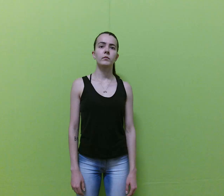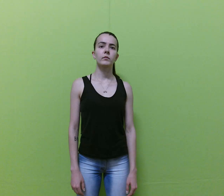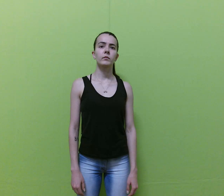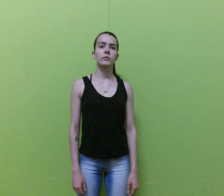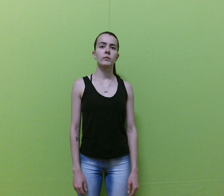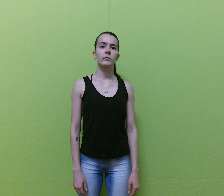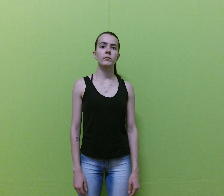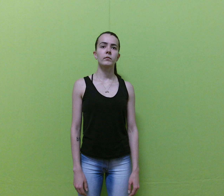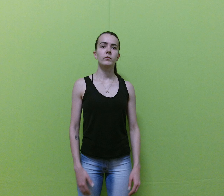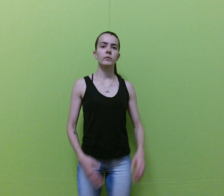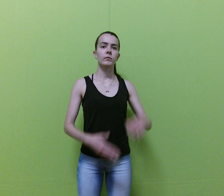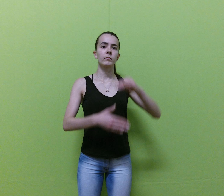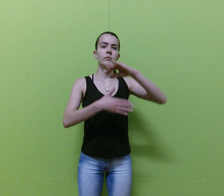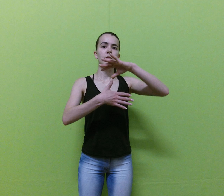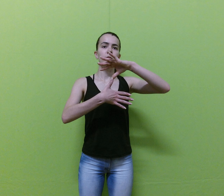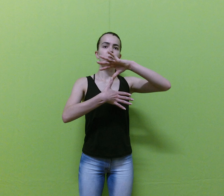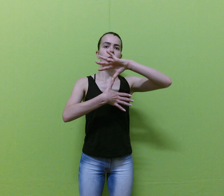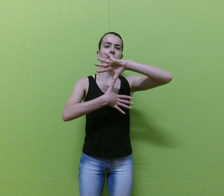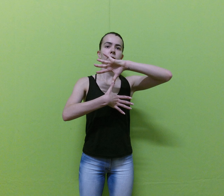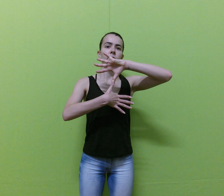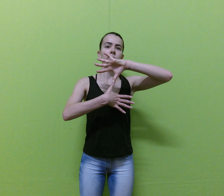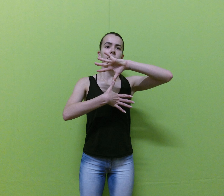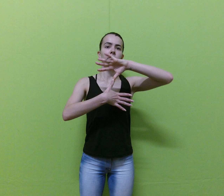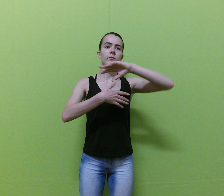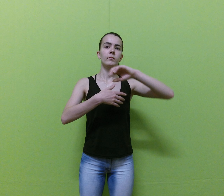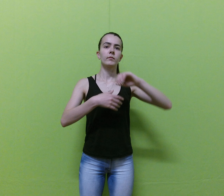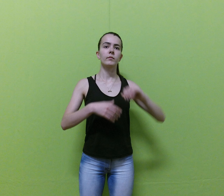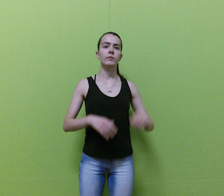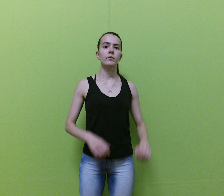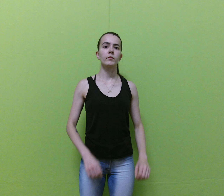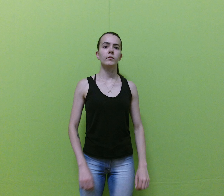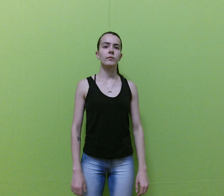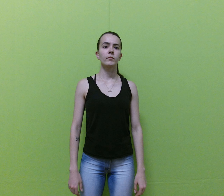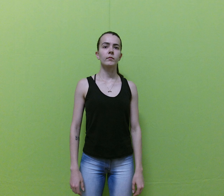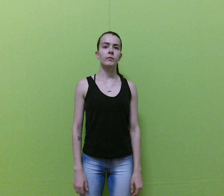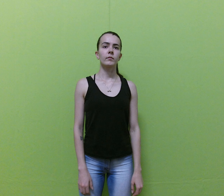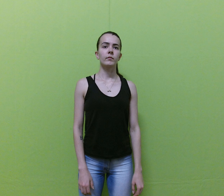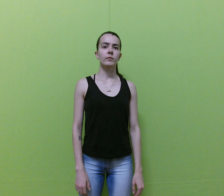América